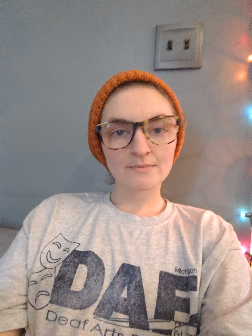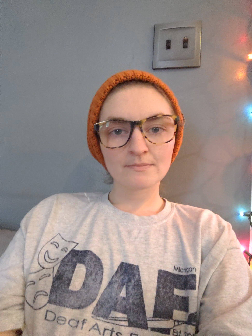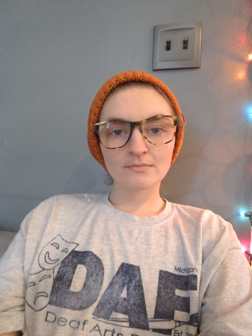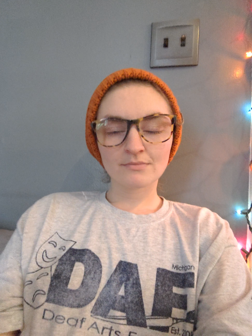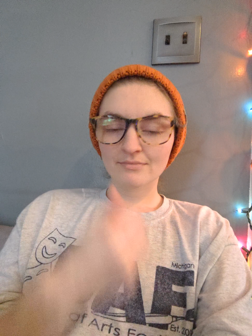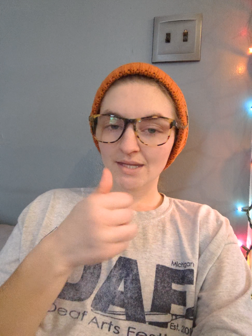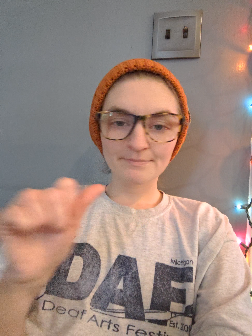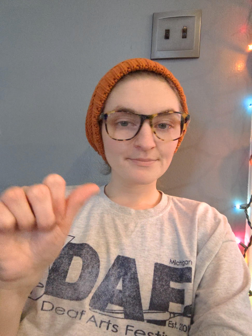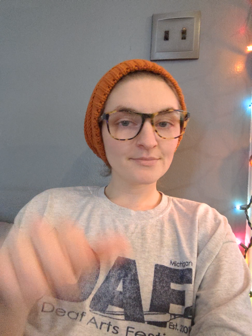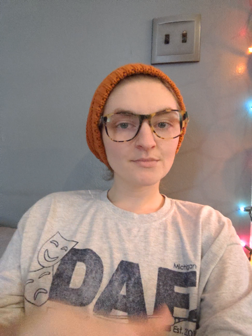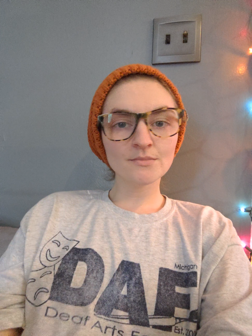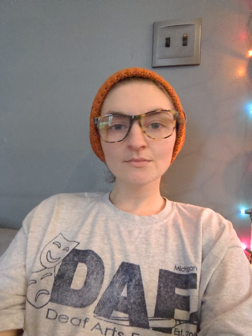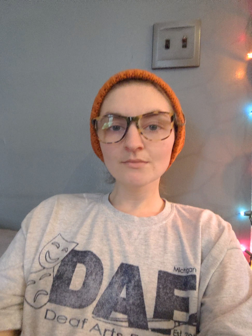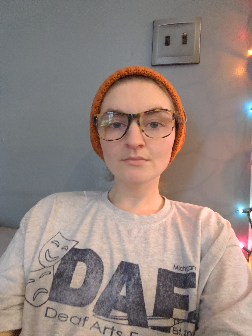any